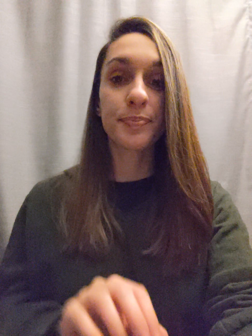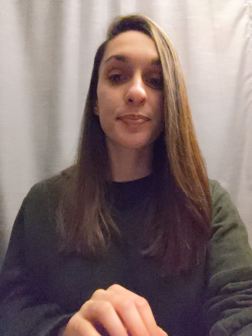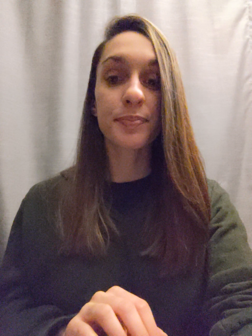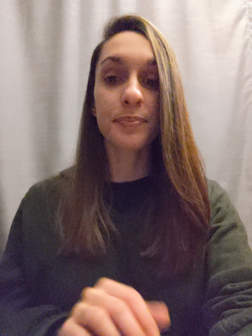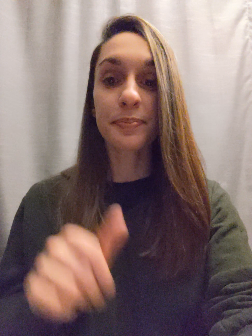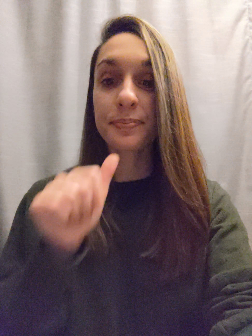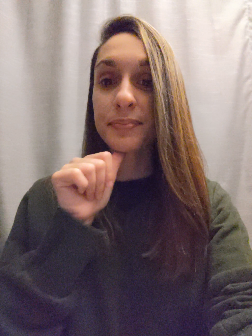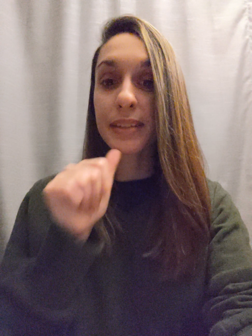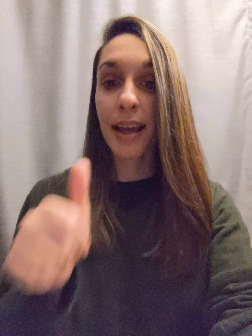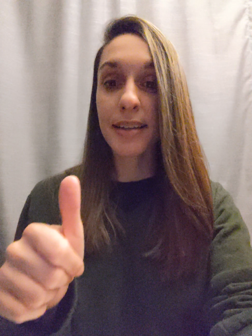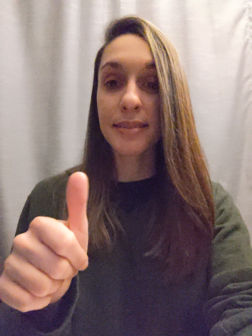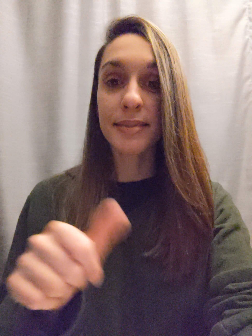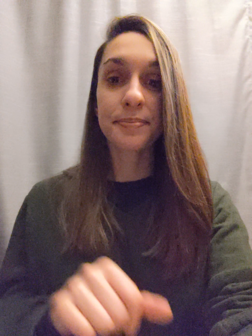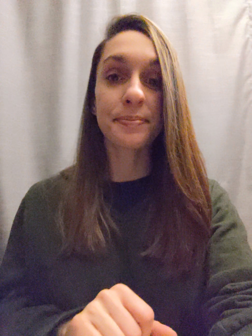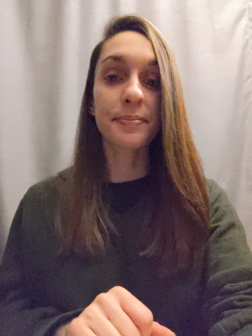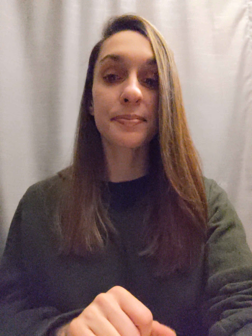not